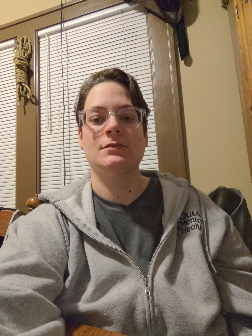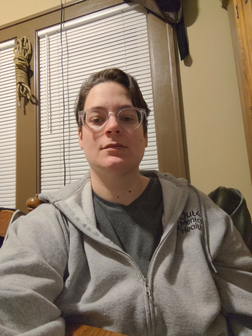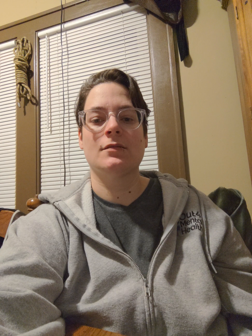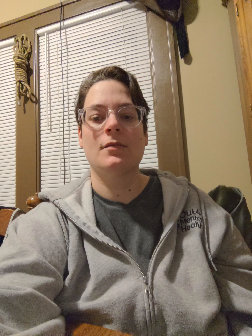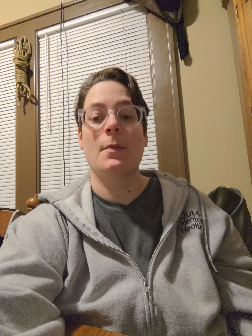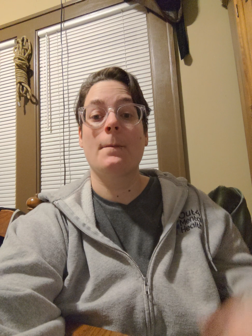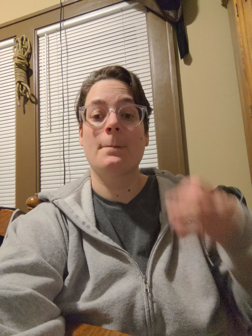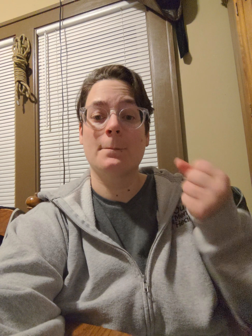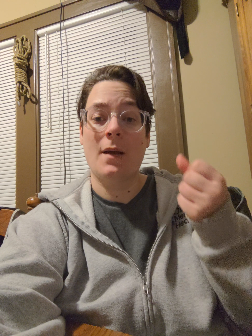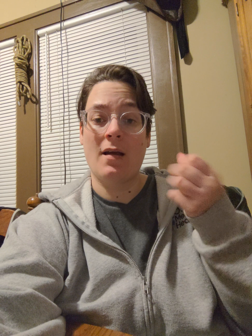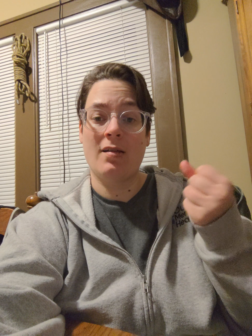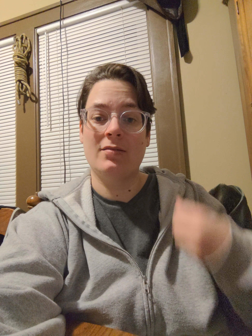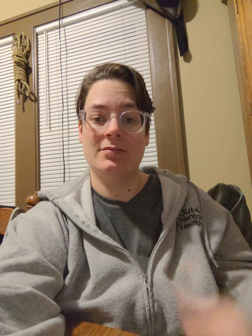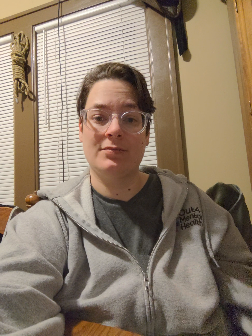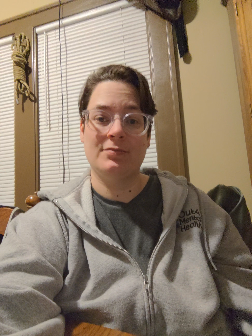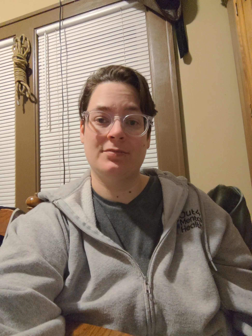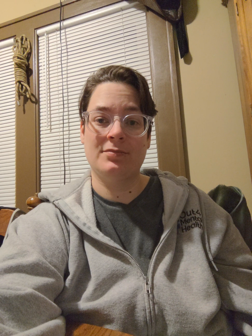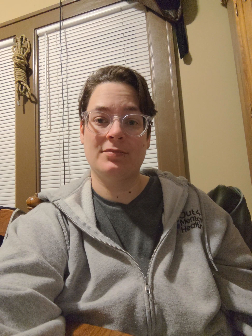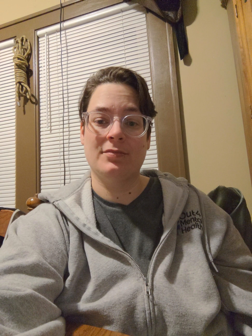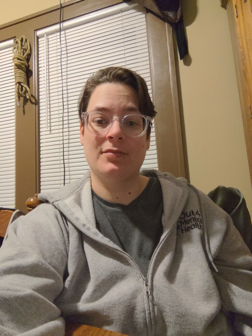milk